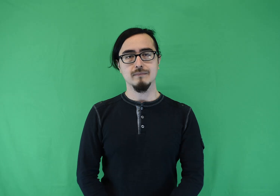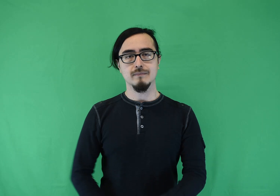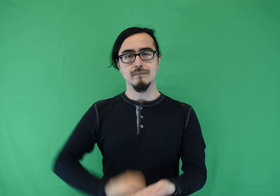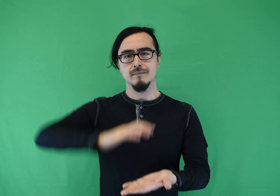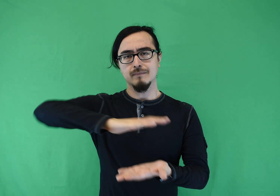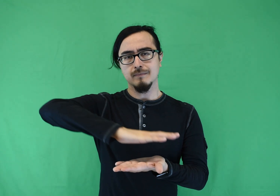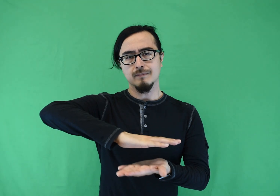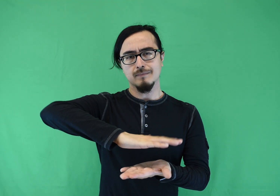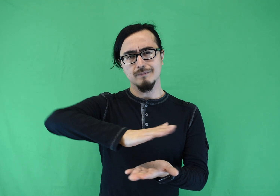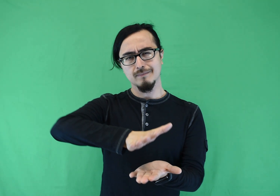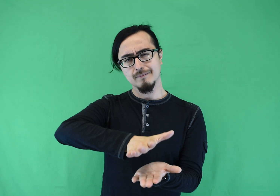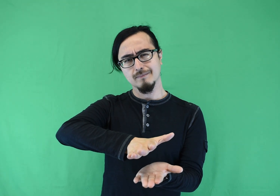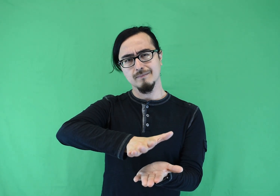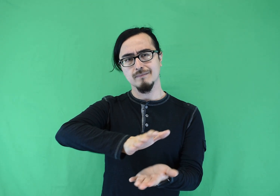presionar